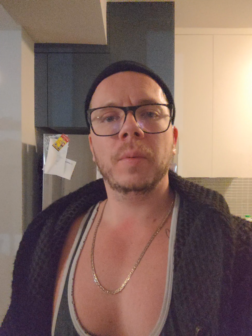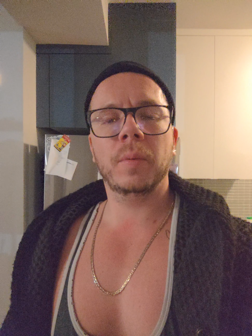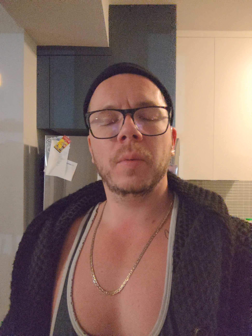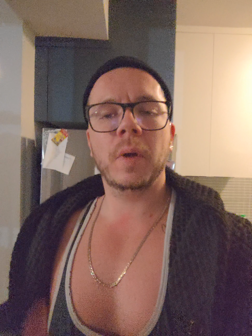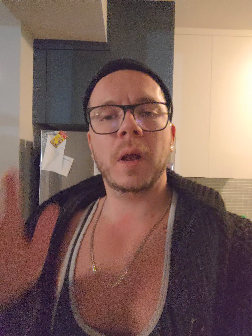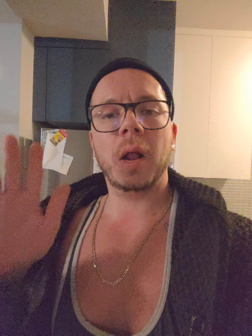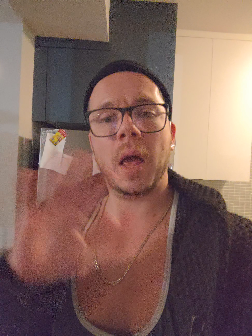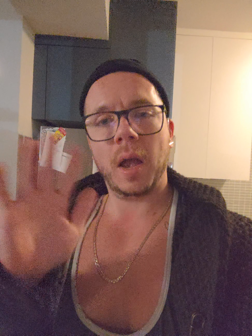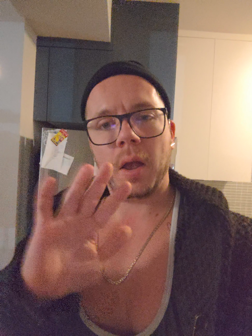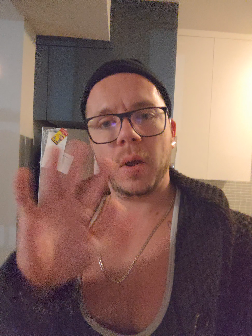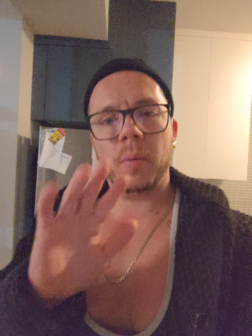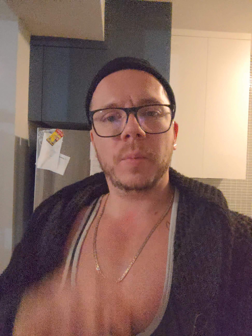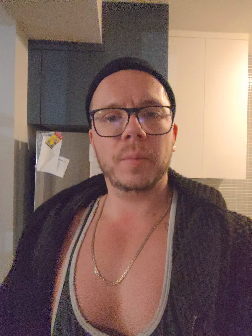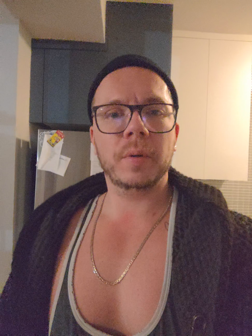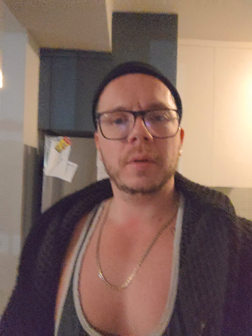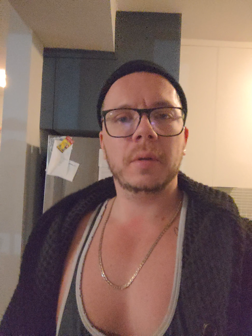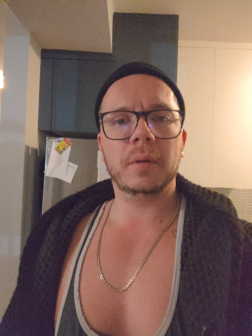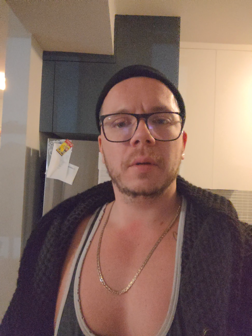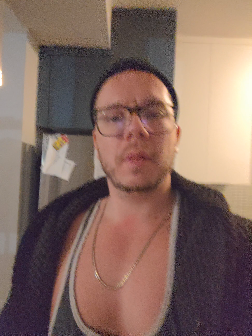hello